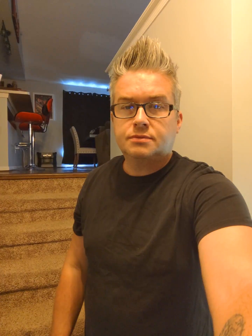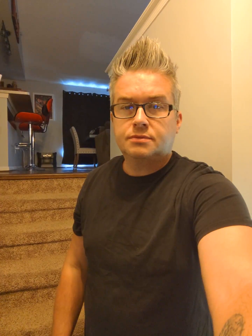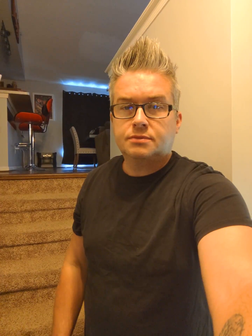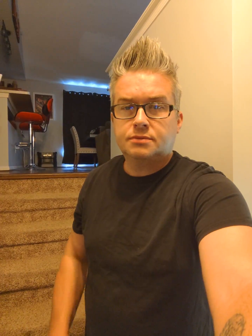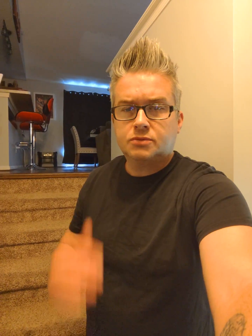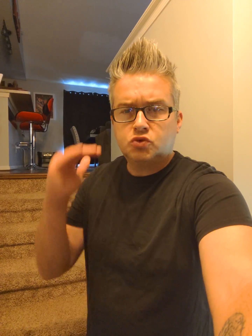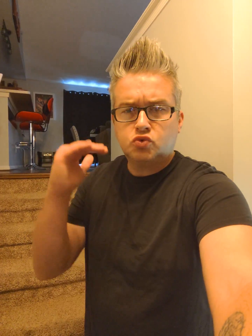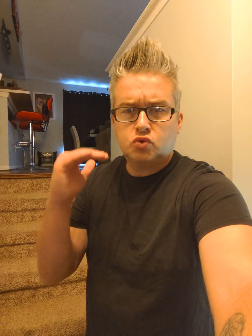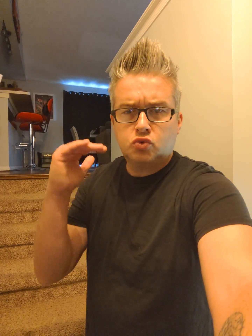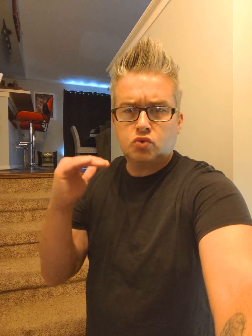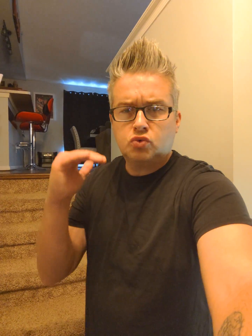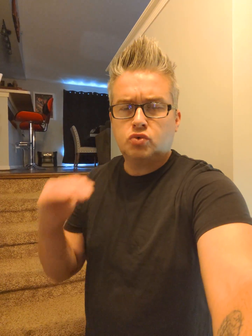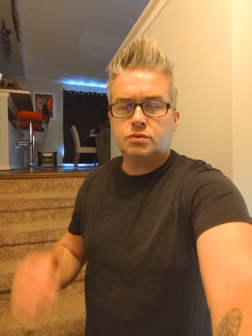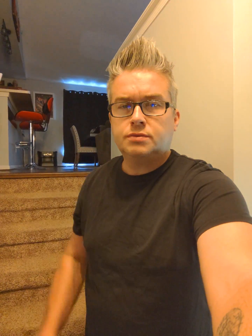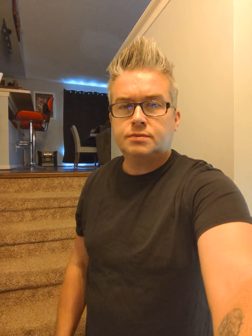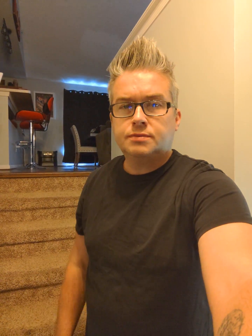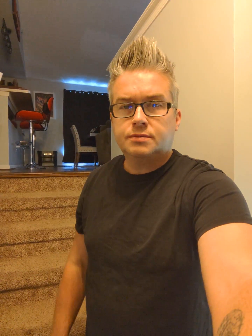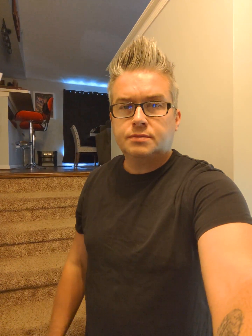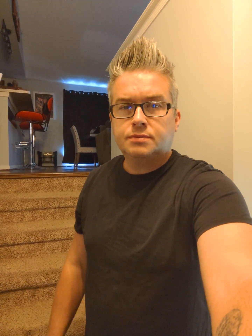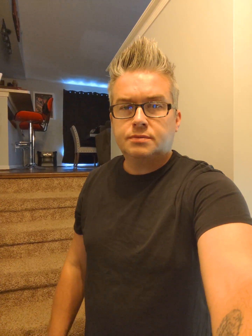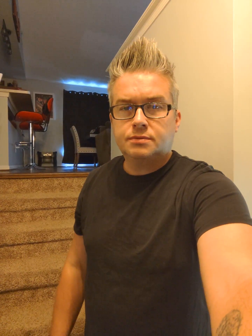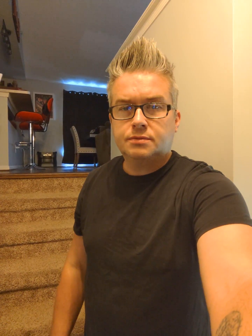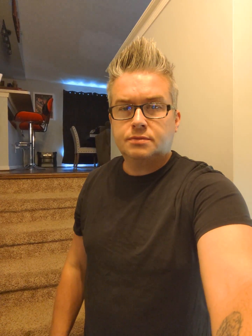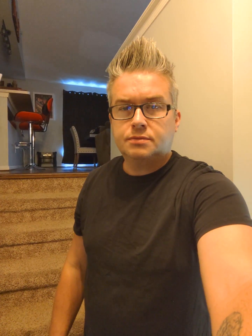short